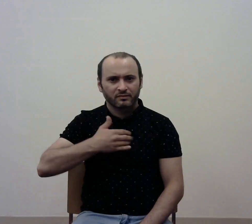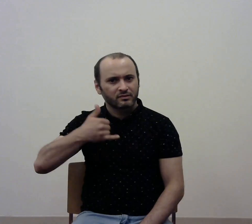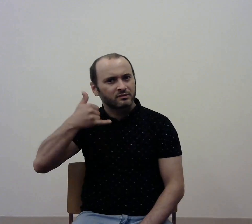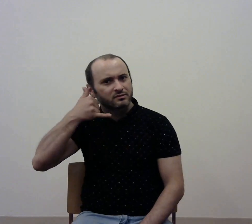telefon